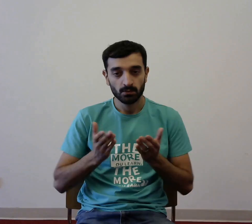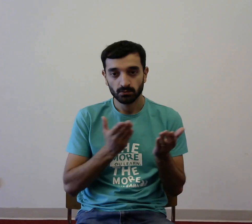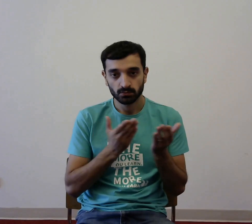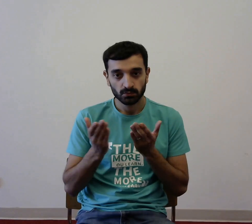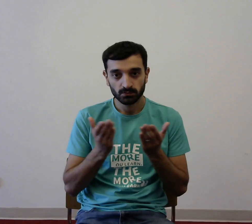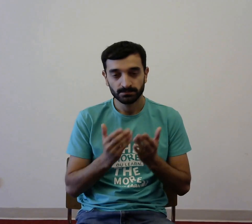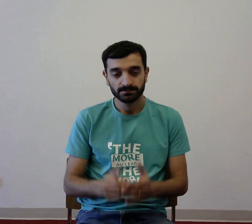oxumaq